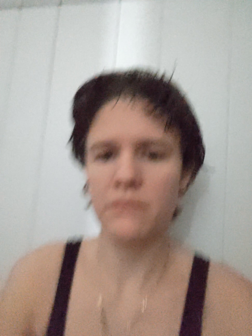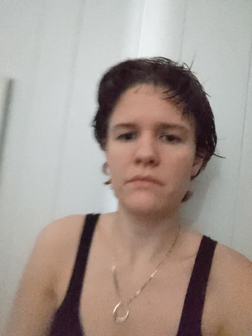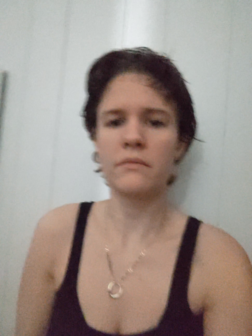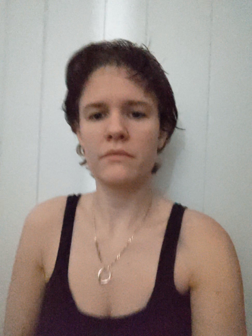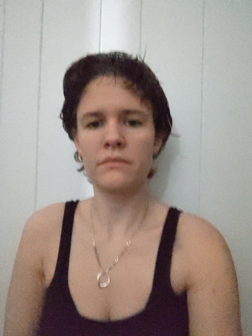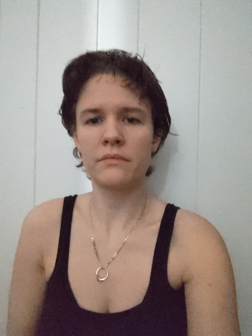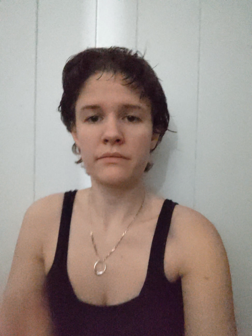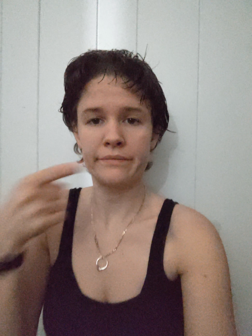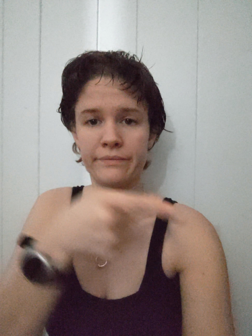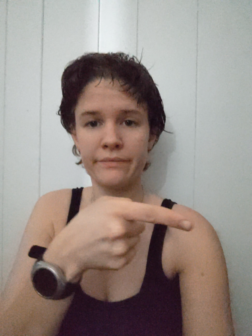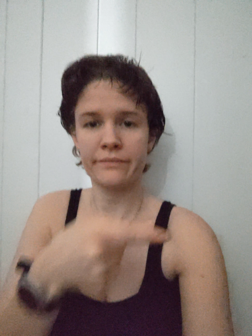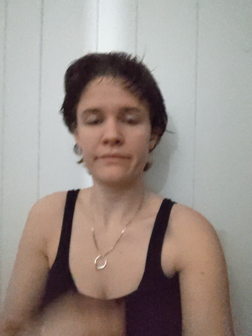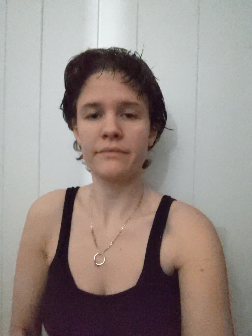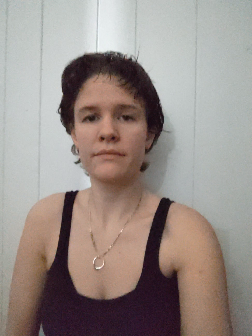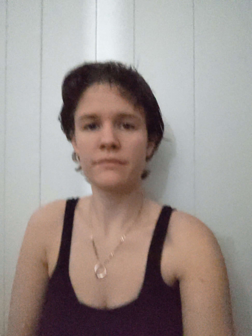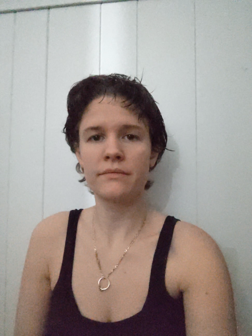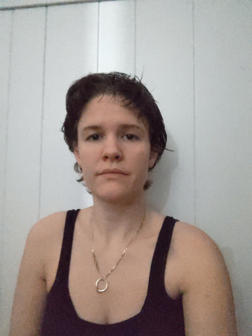he/she/it